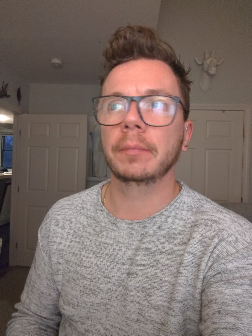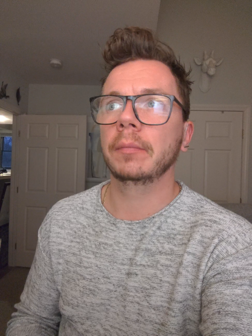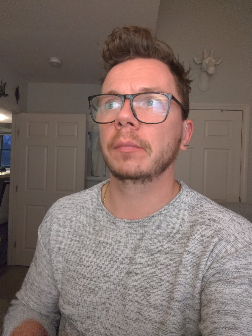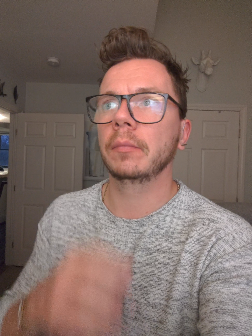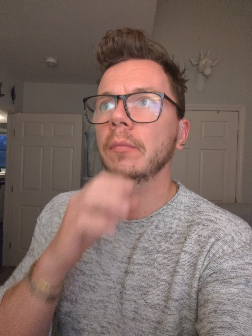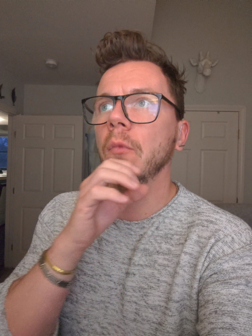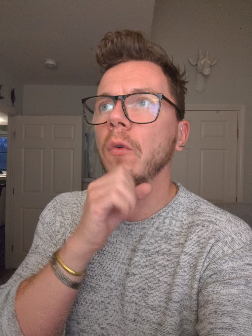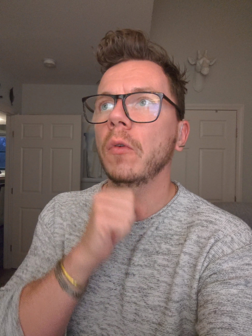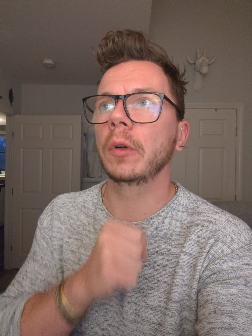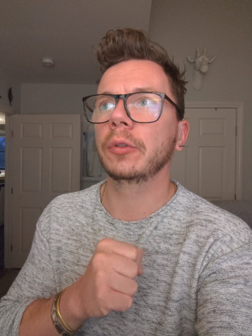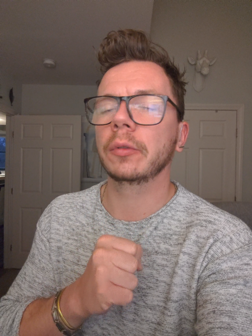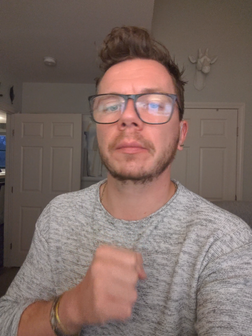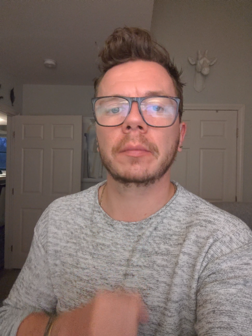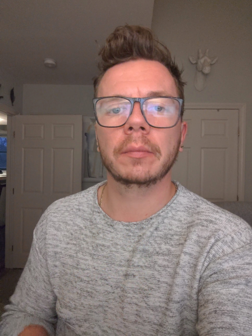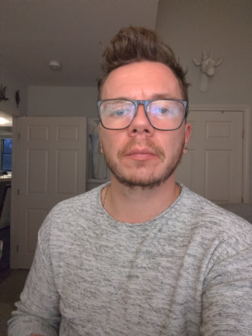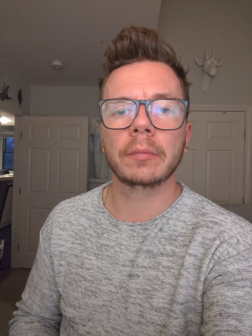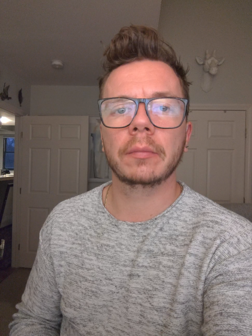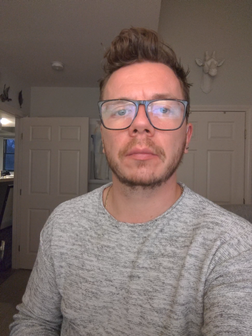orange